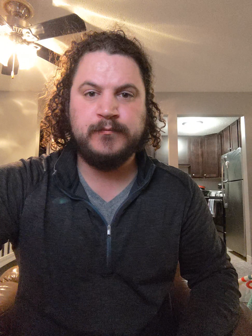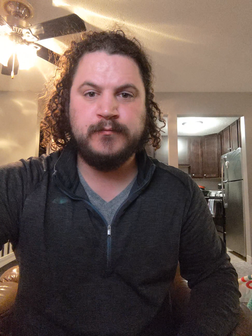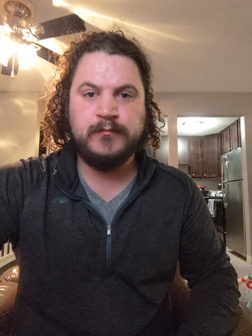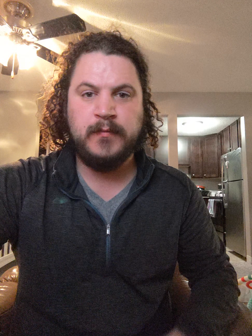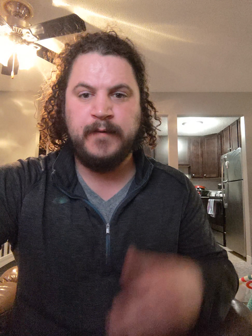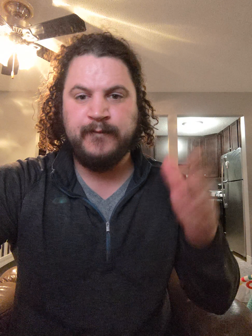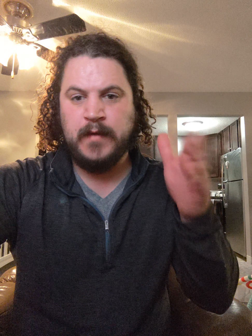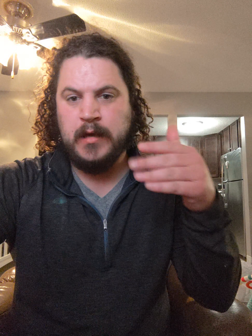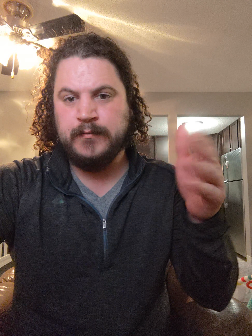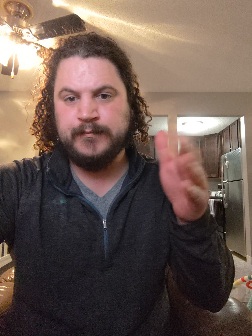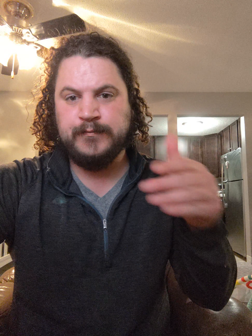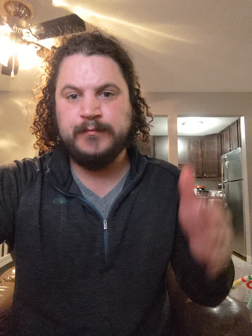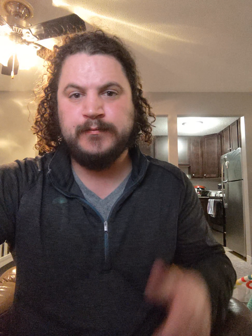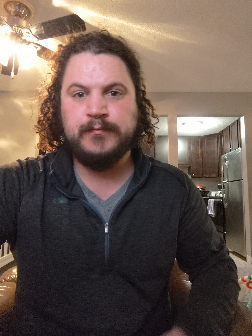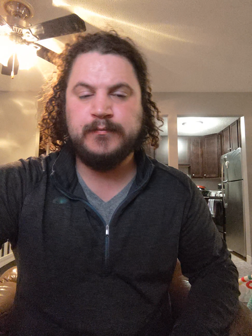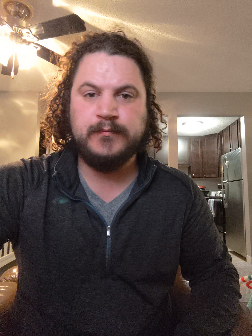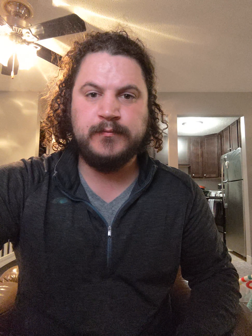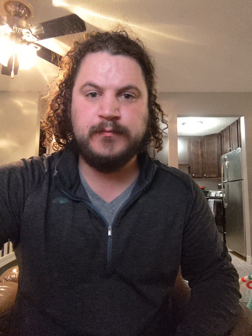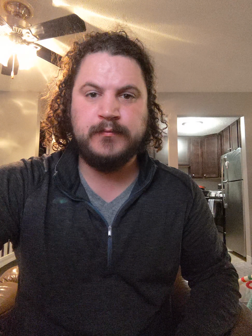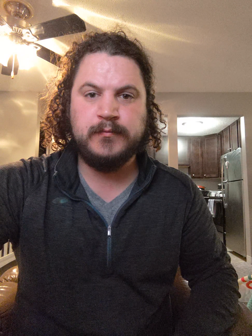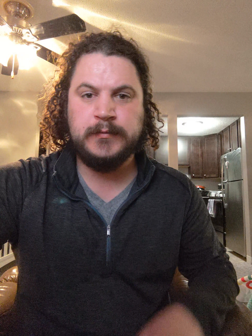flag